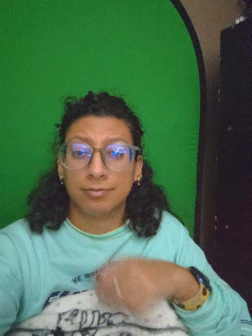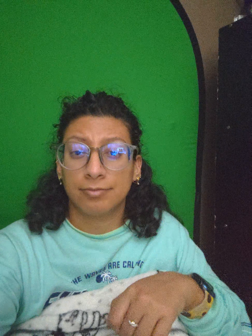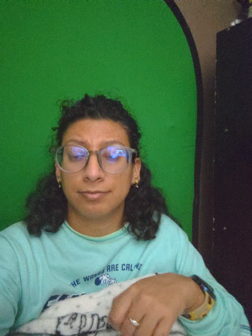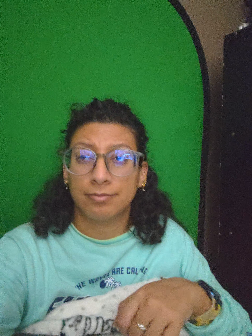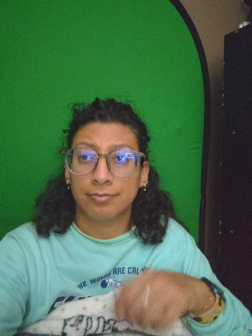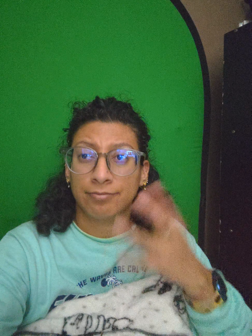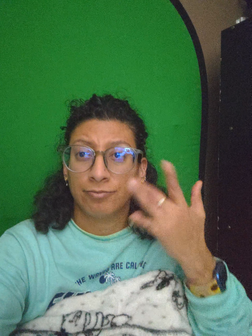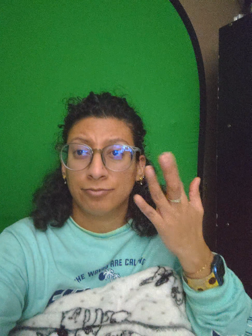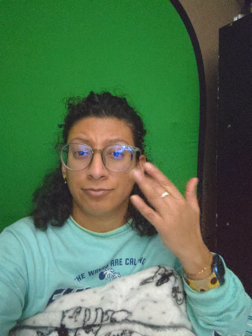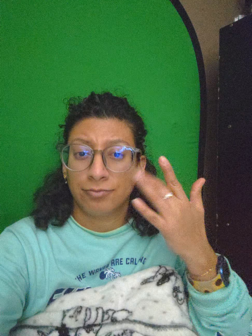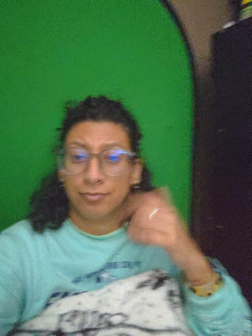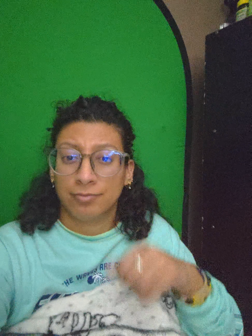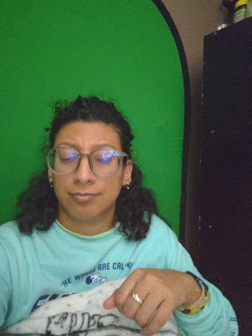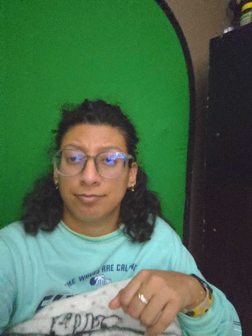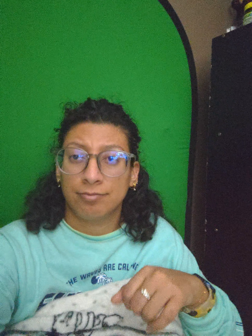finger